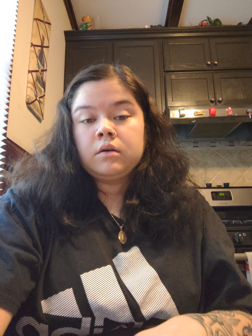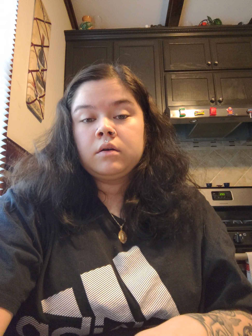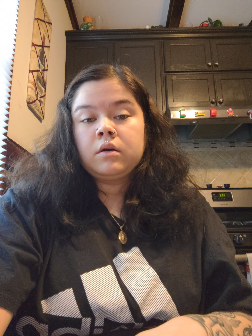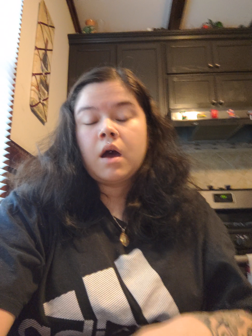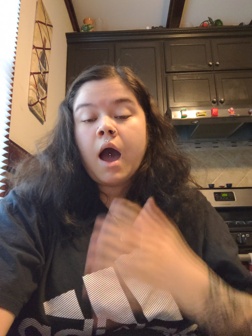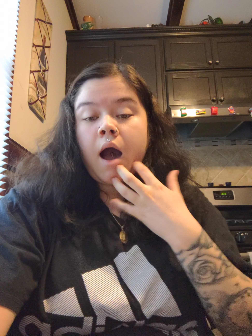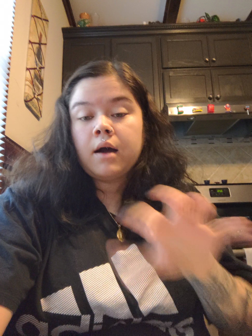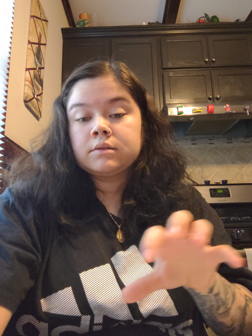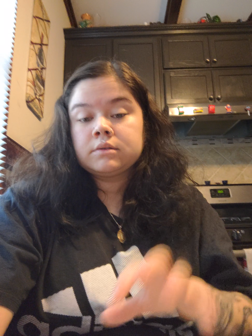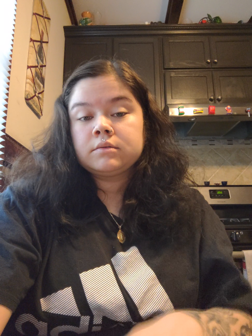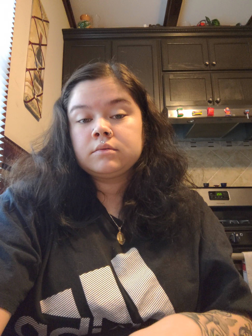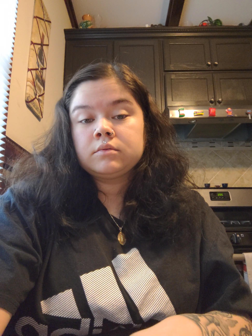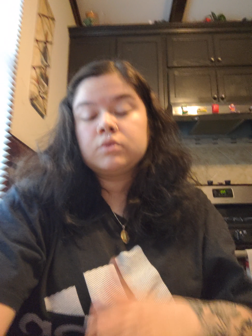hot